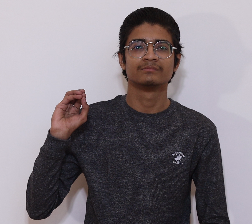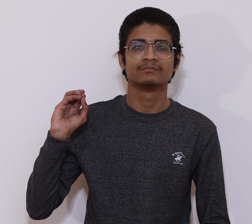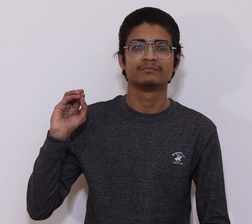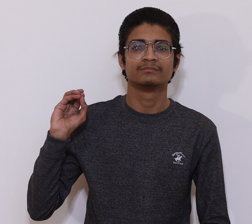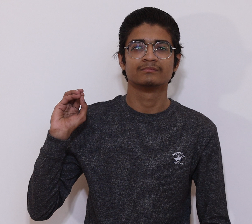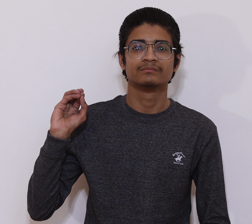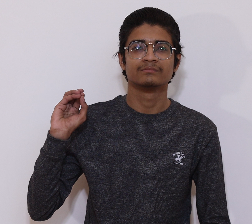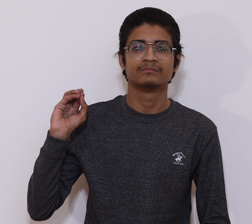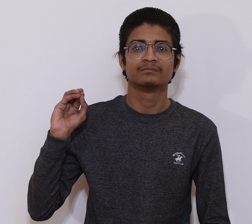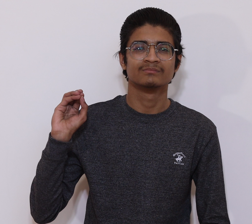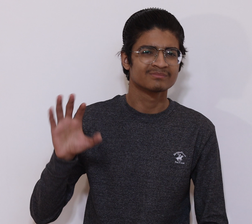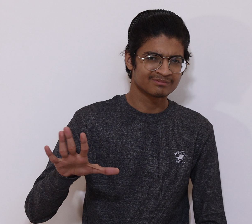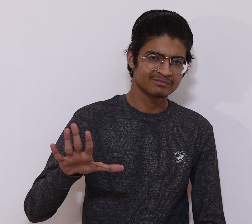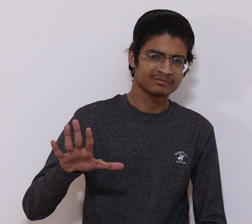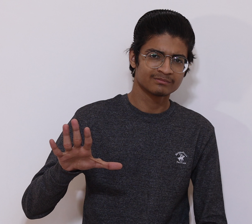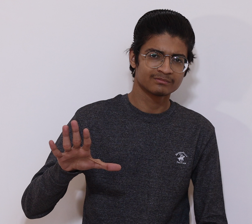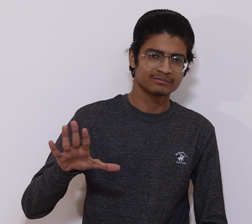bad